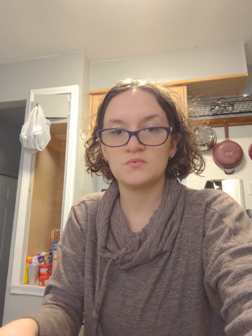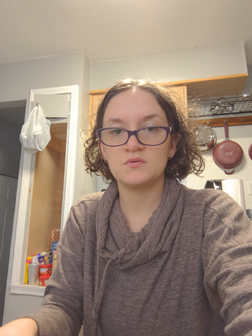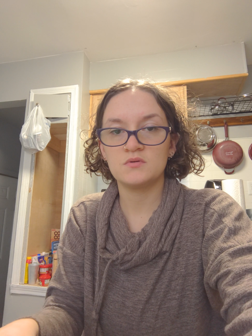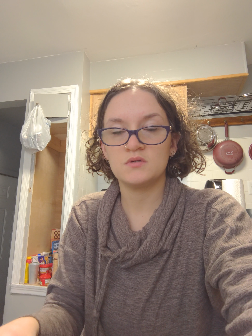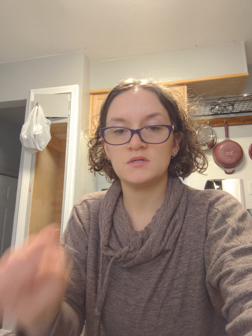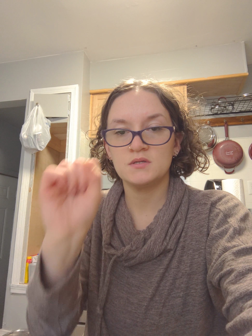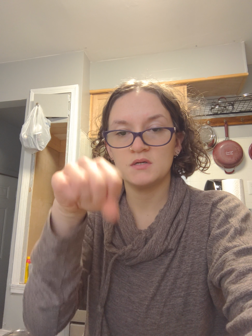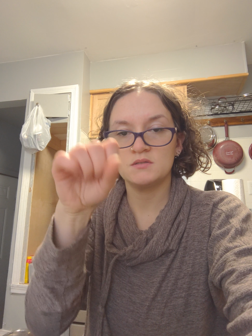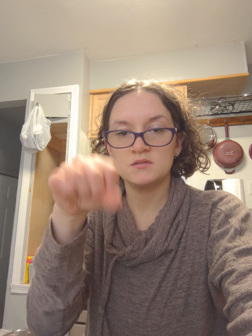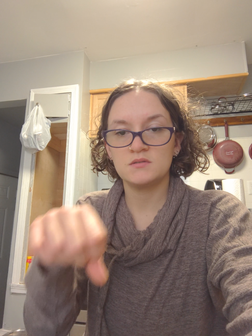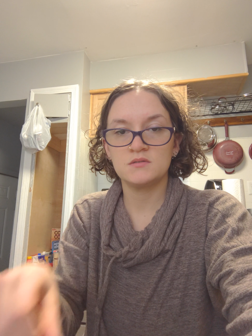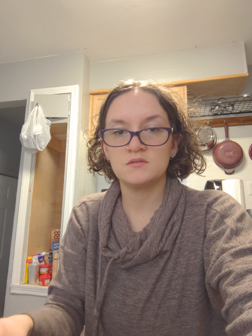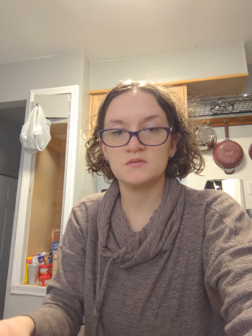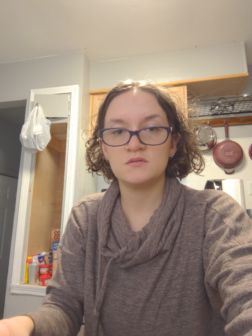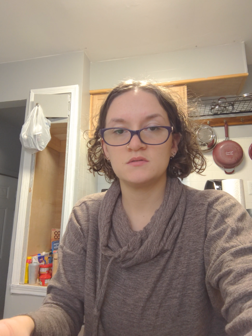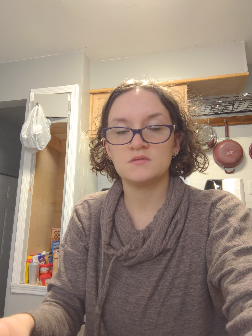yes